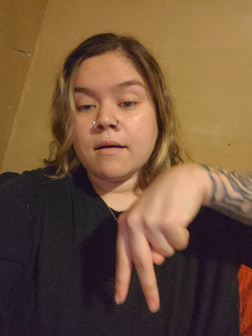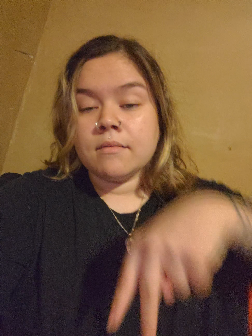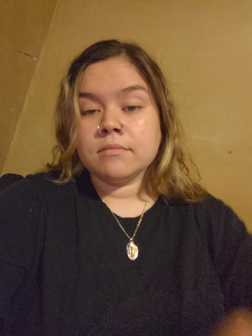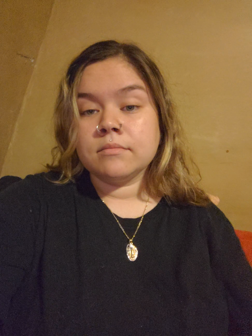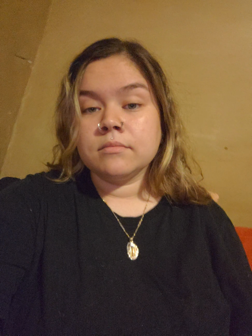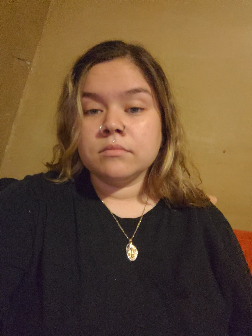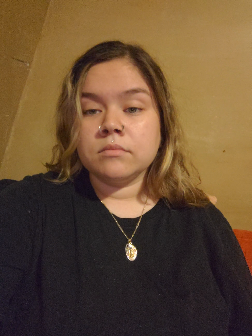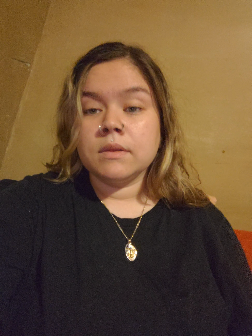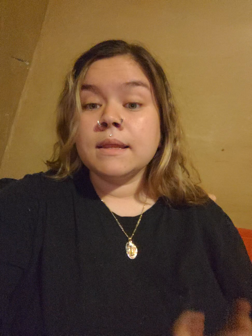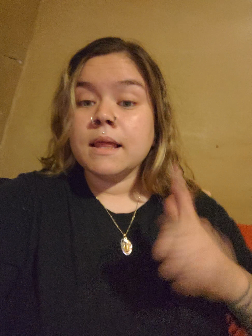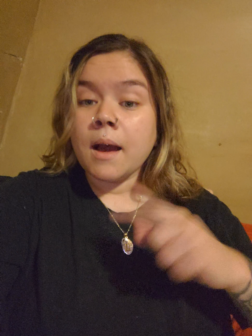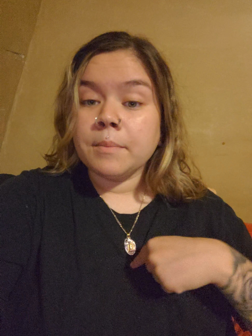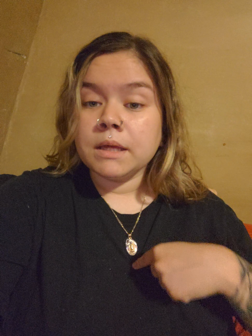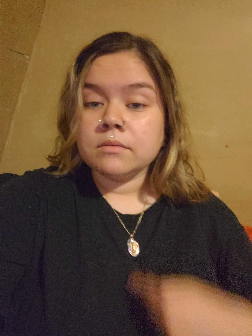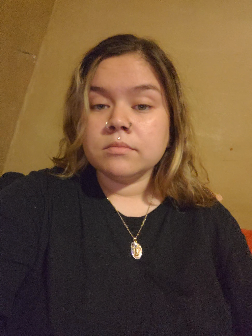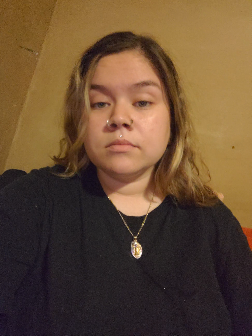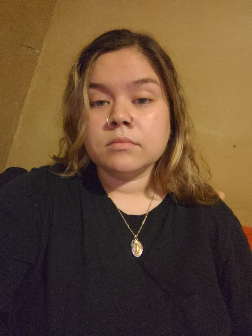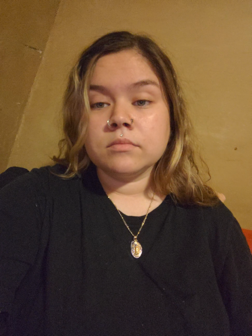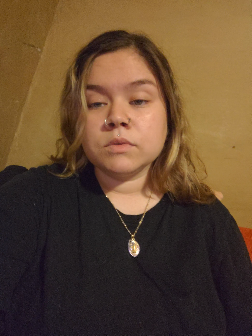let me